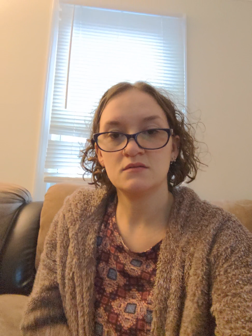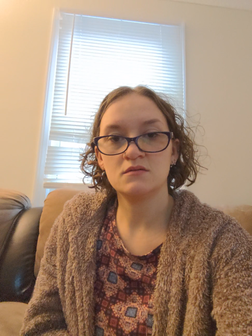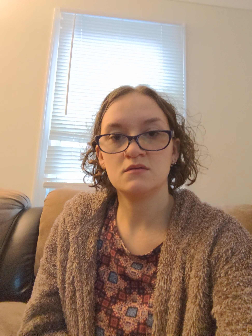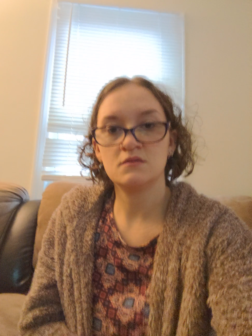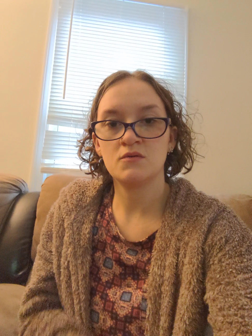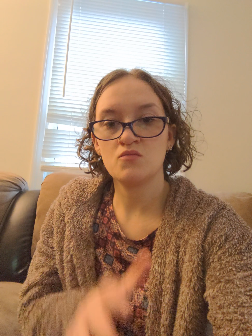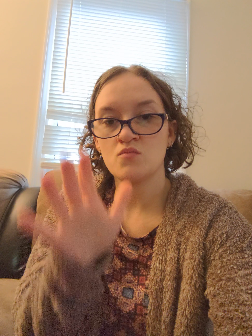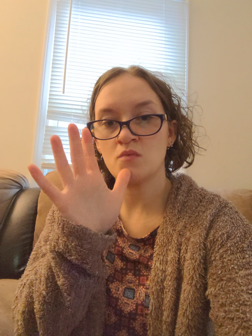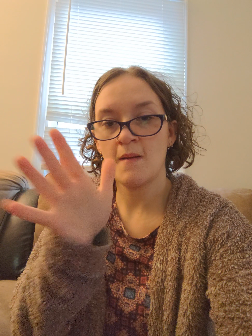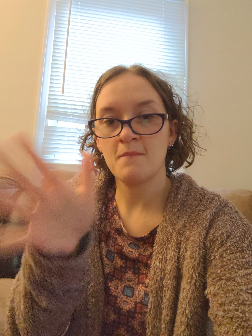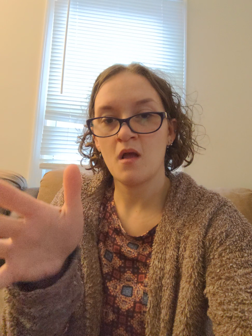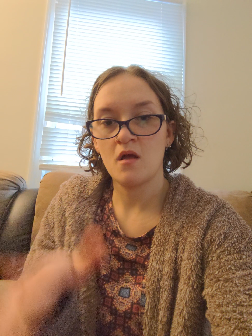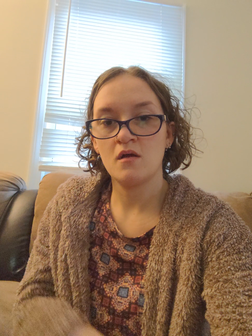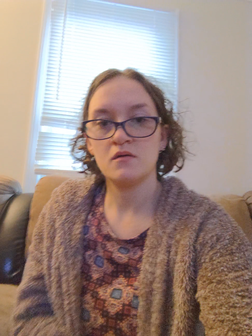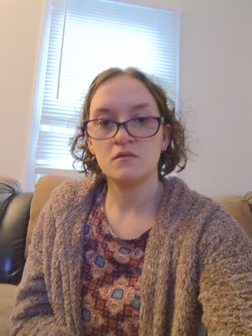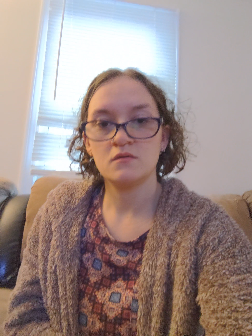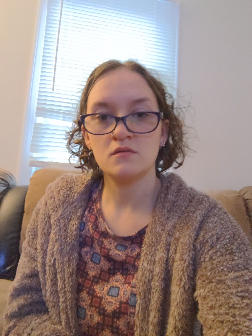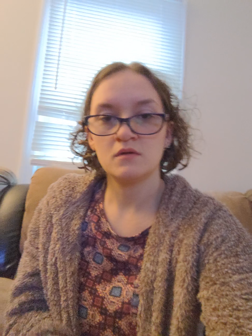grandma